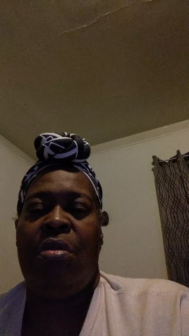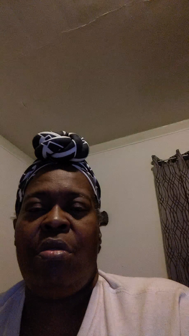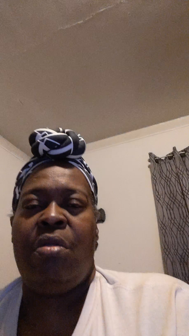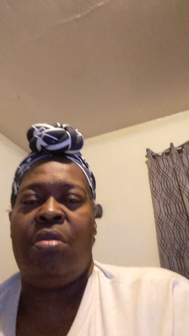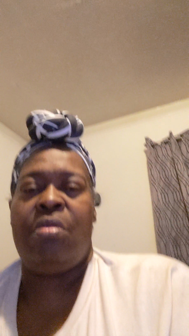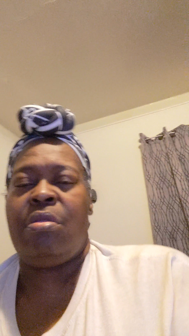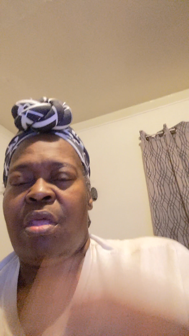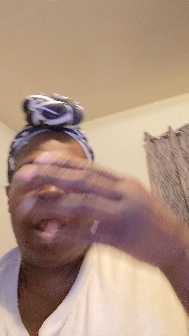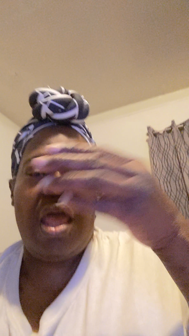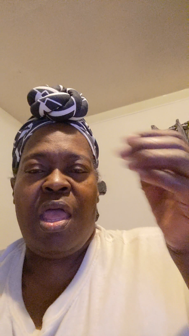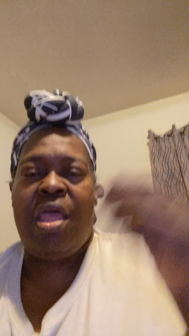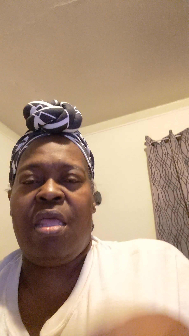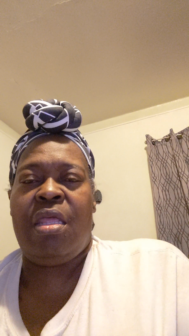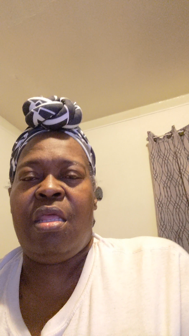and